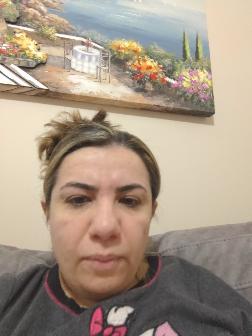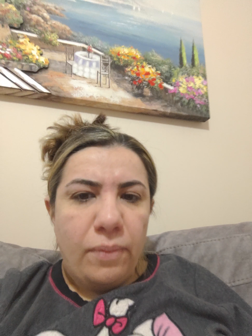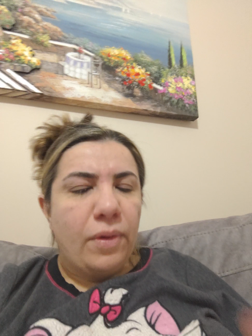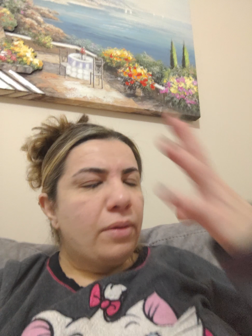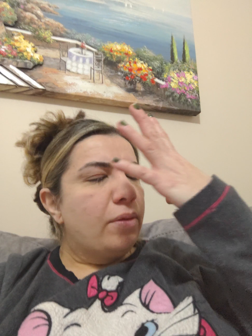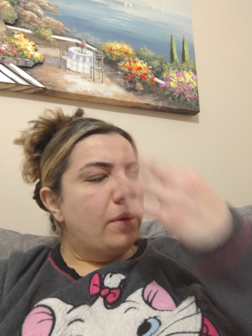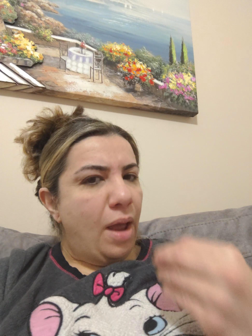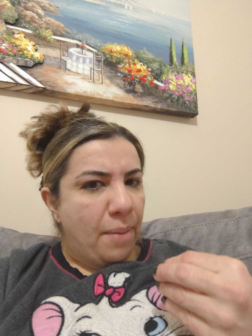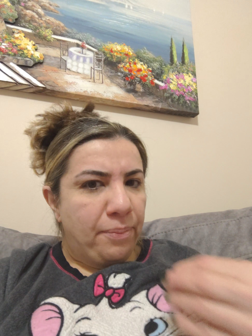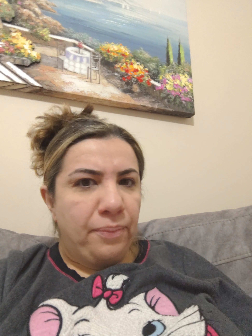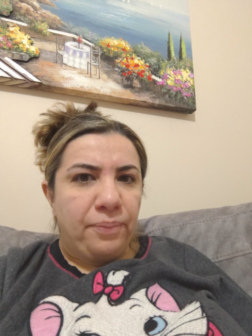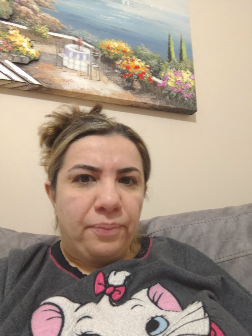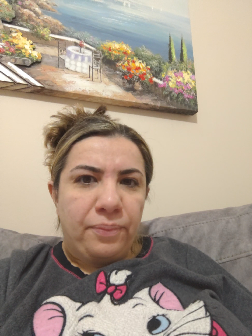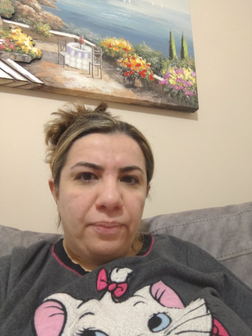sleep